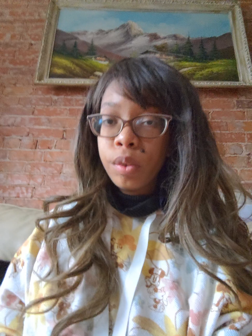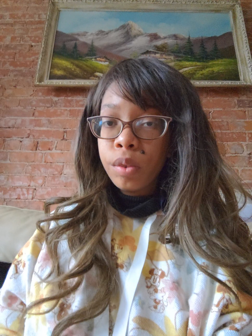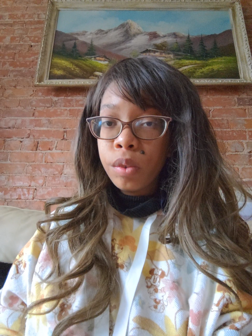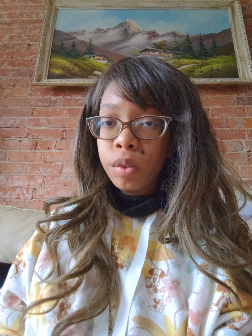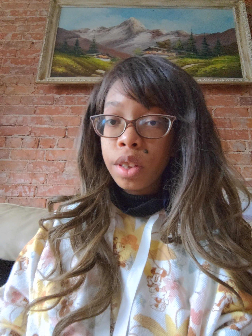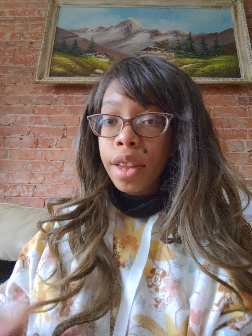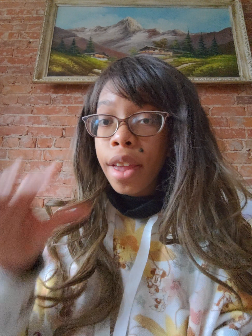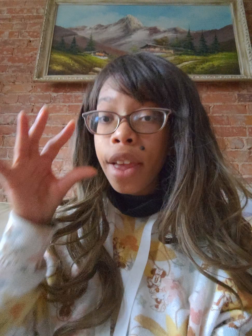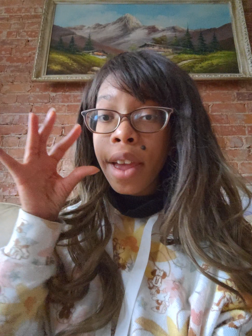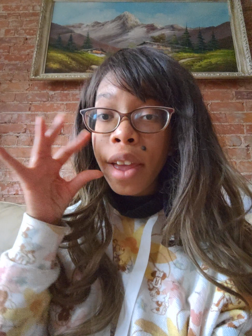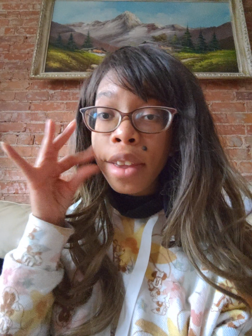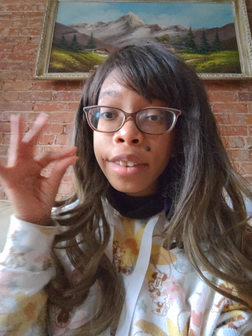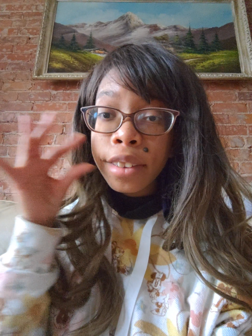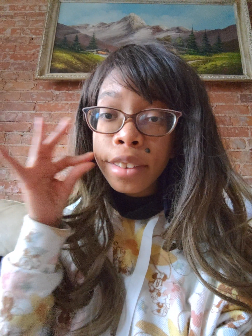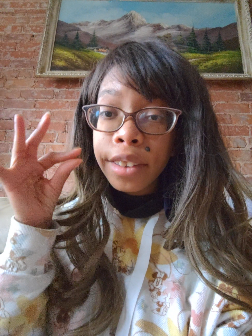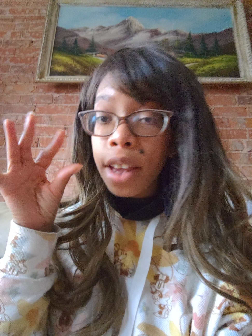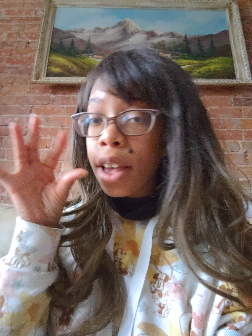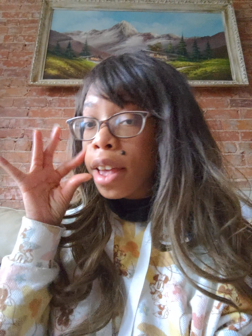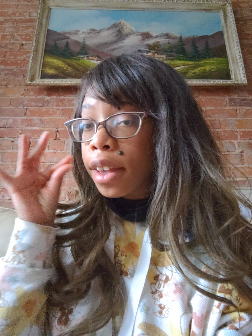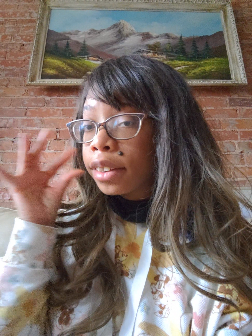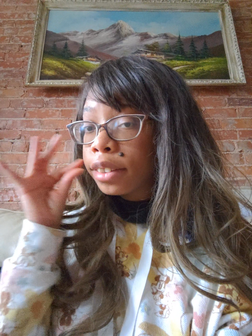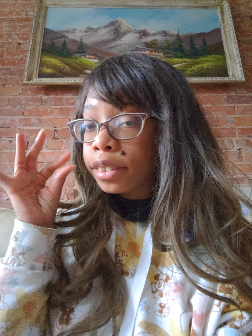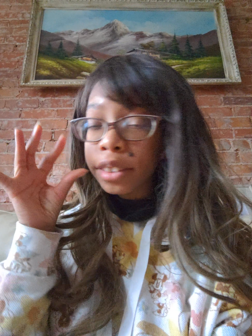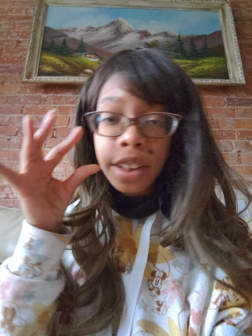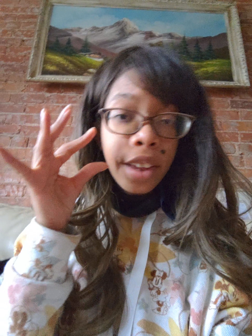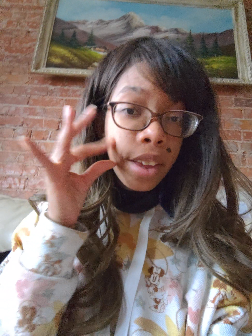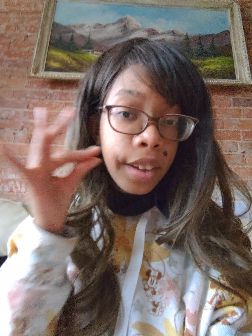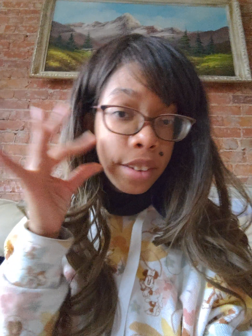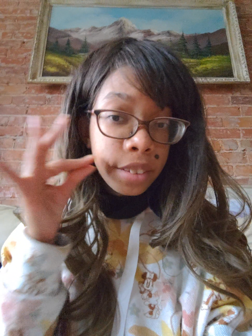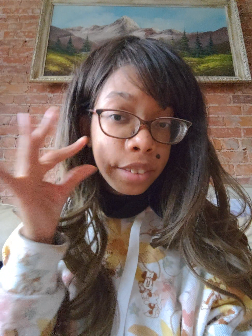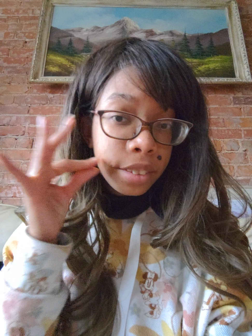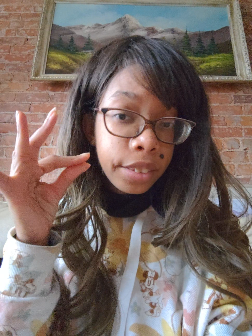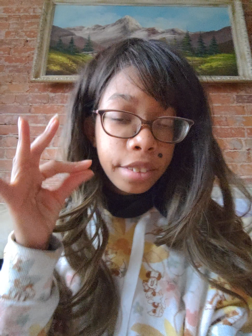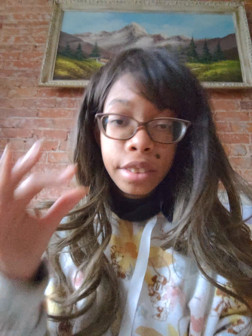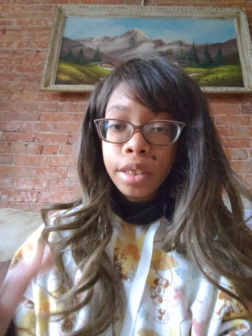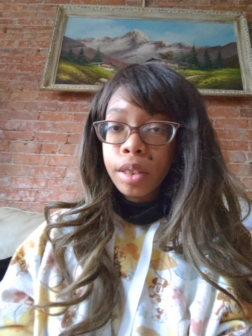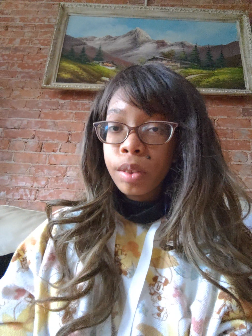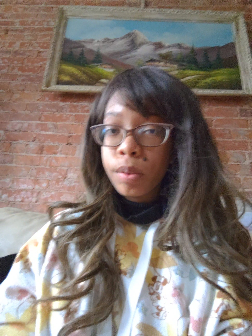cat